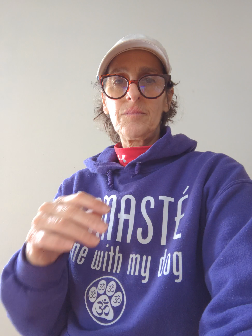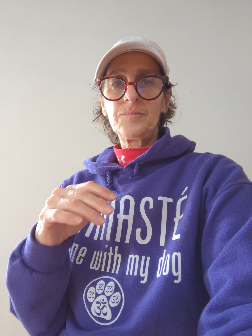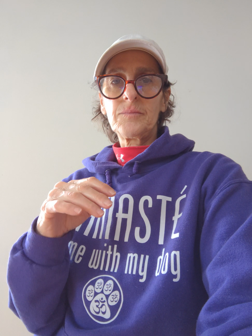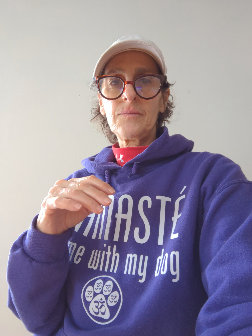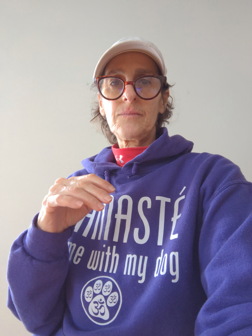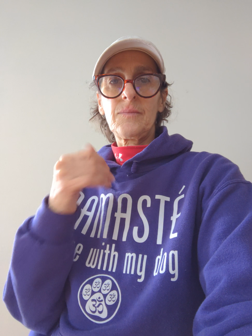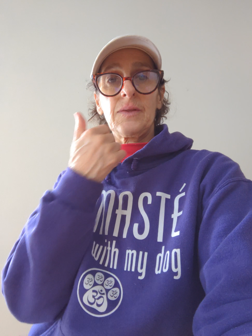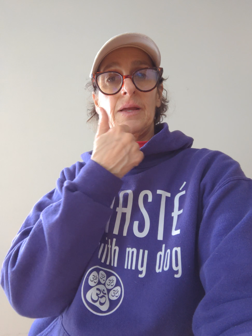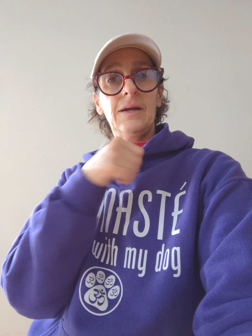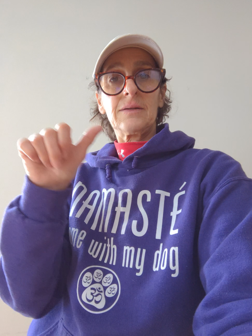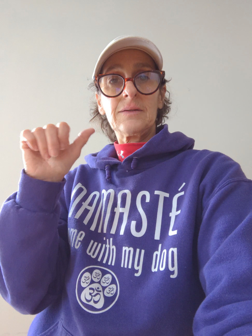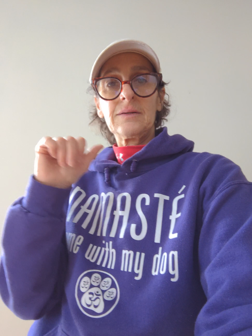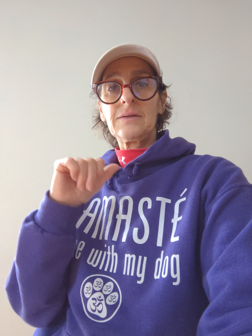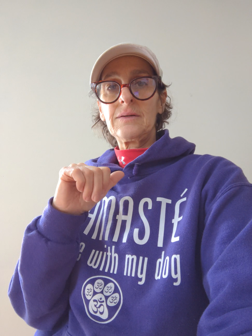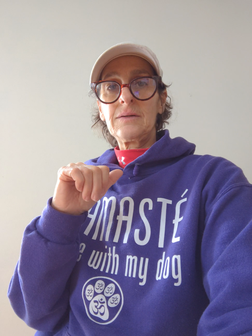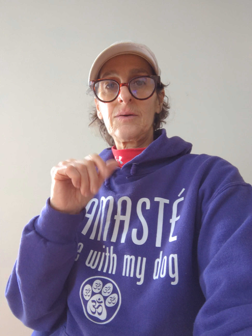any